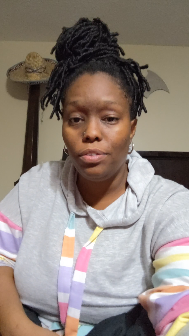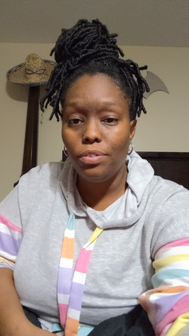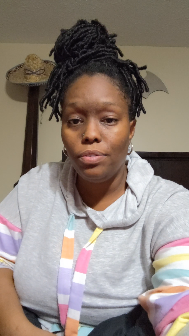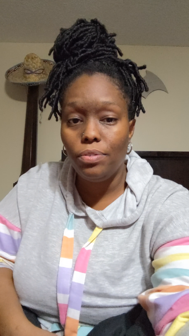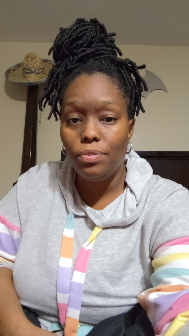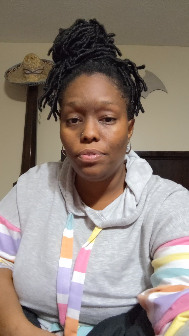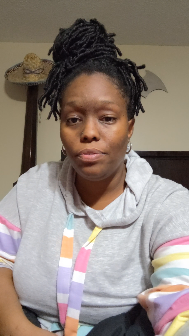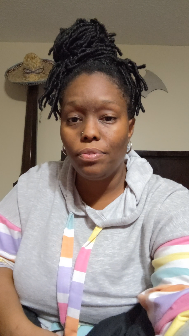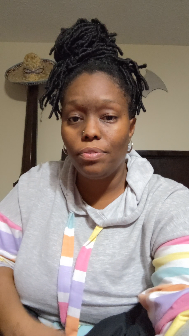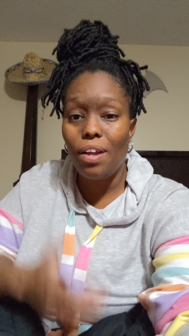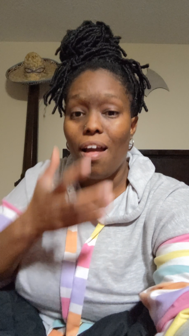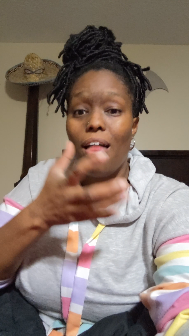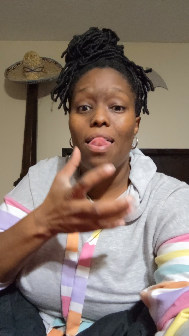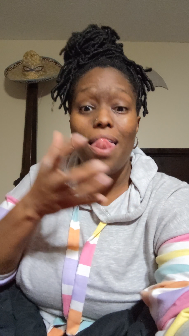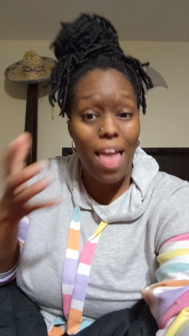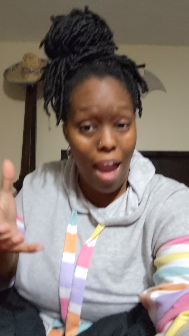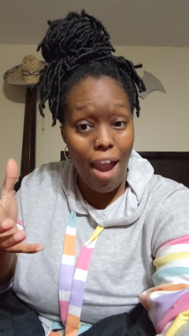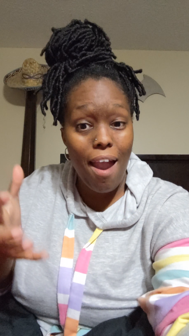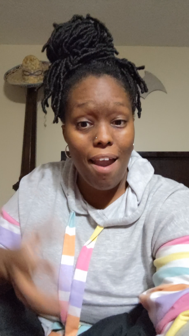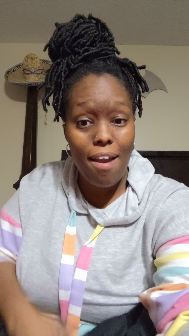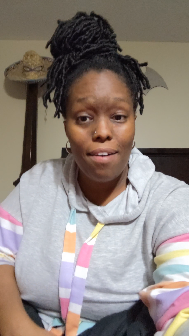a lot